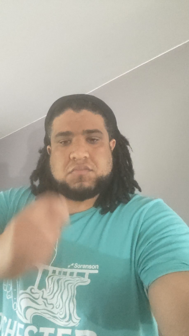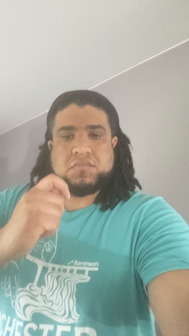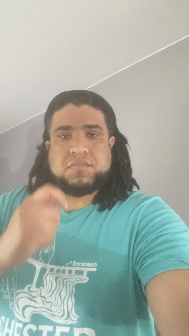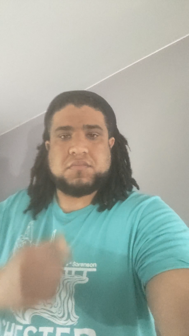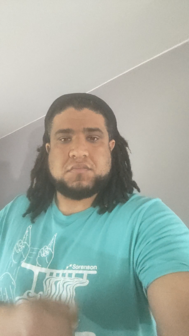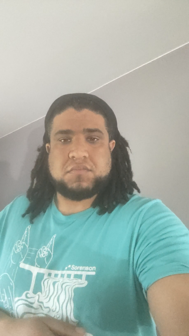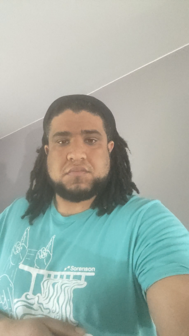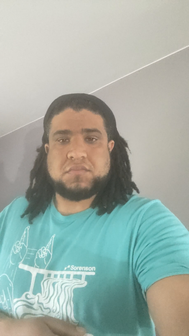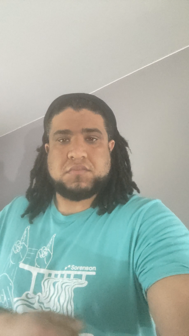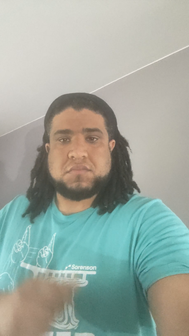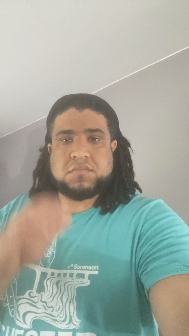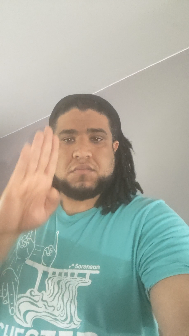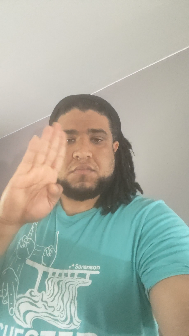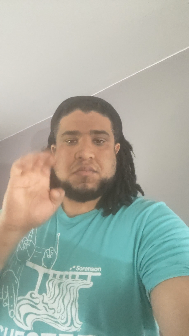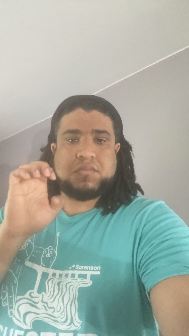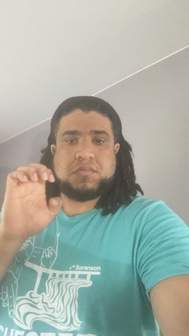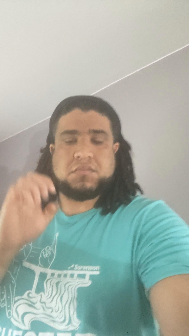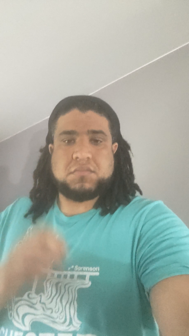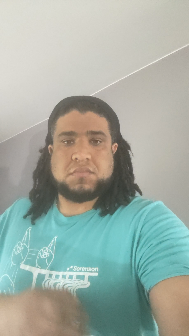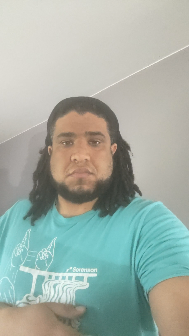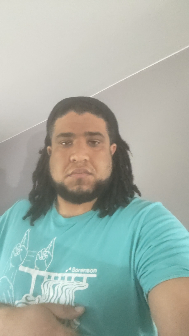be